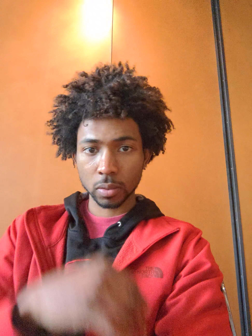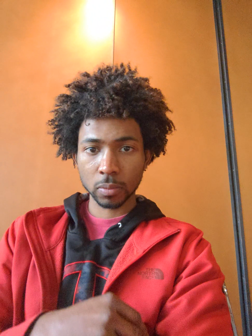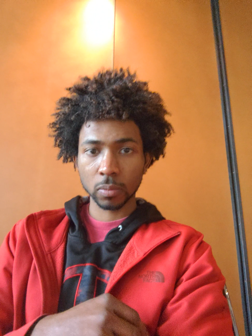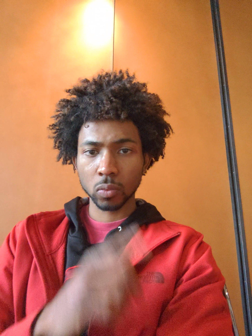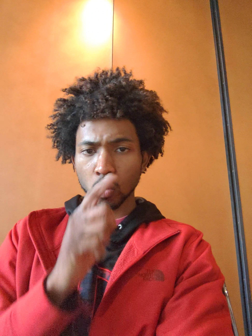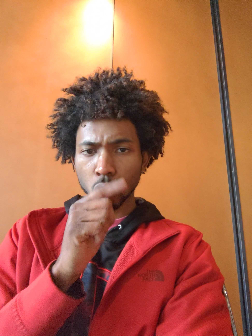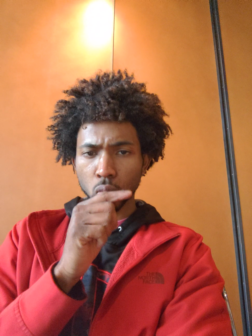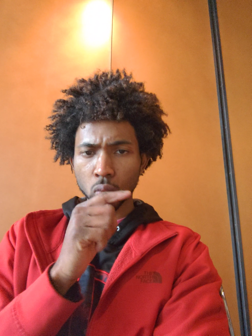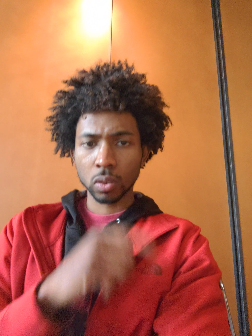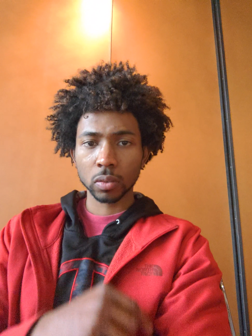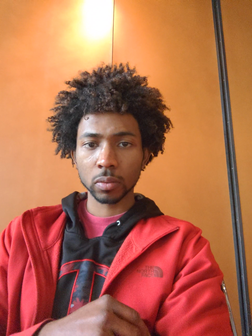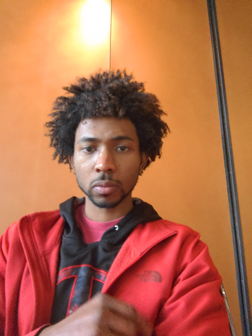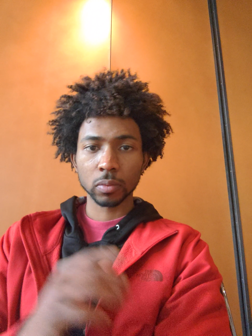who